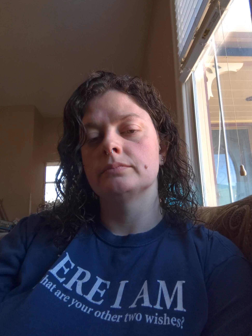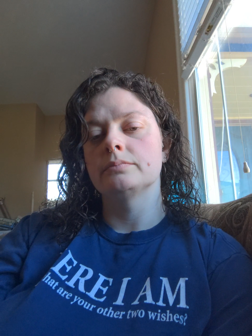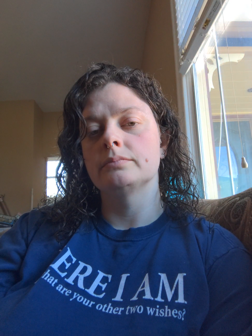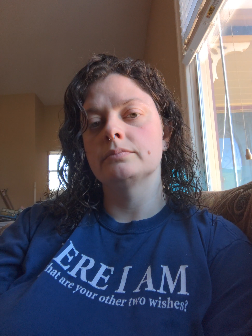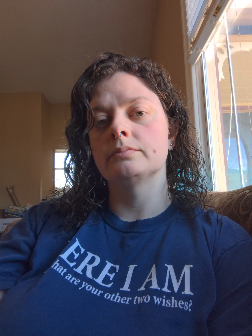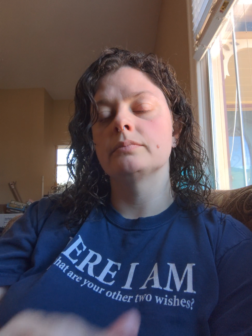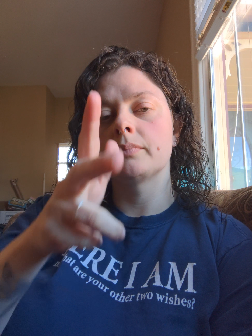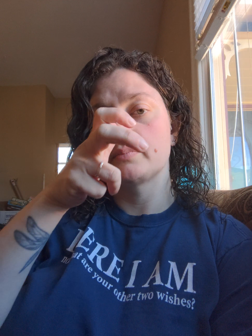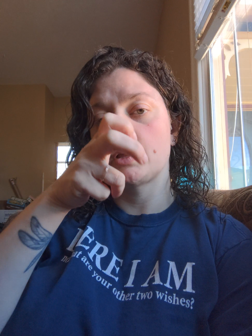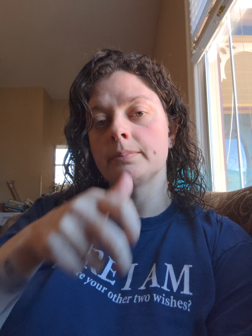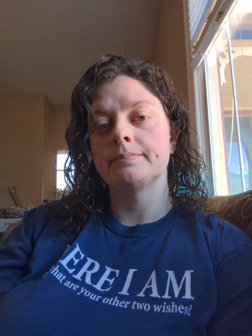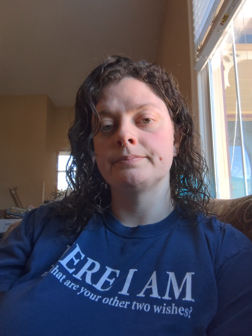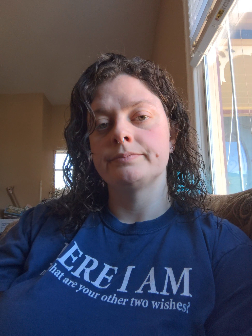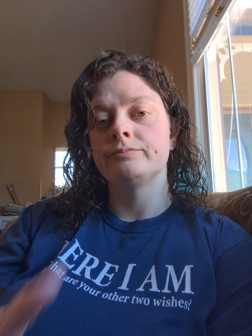bug